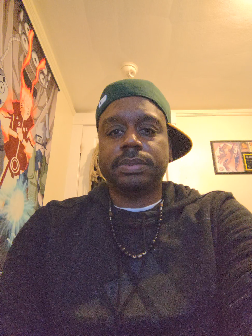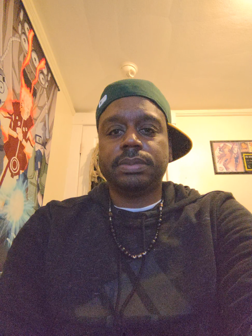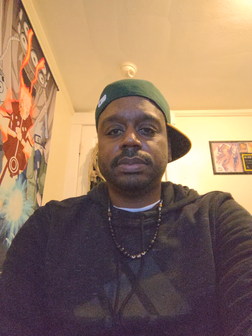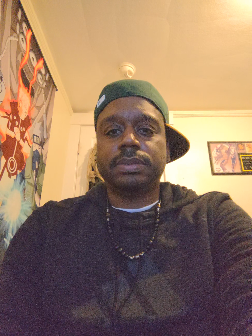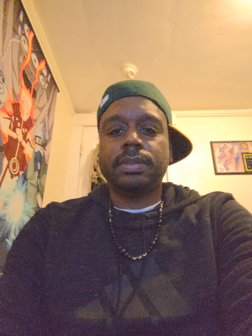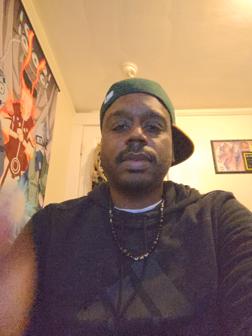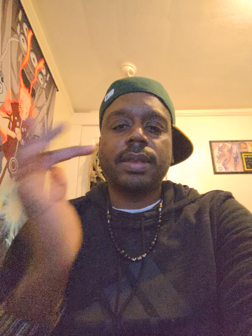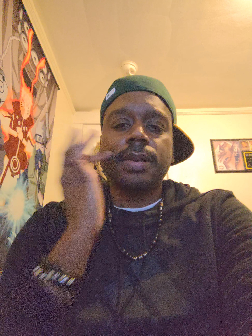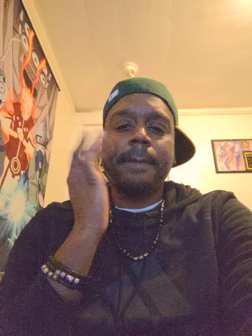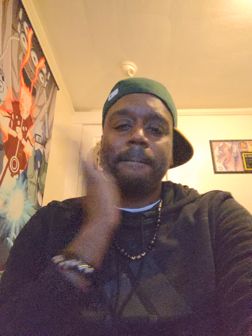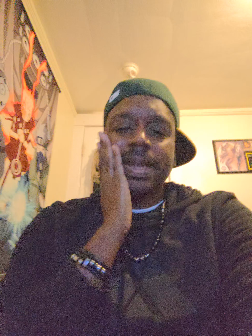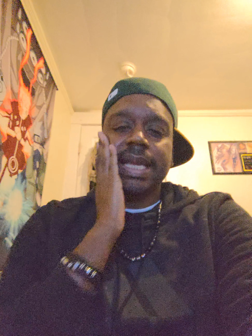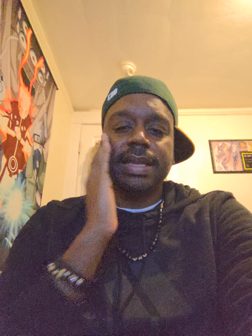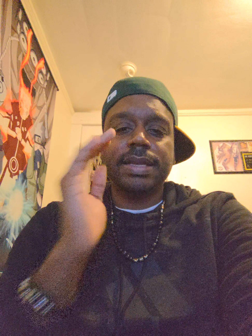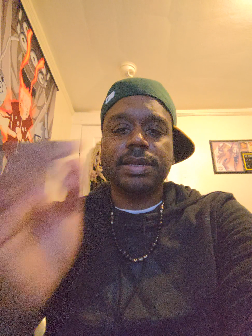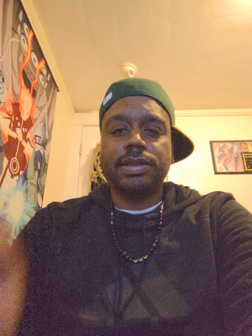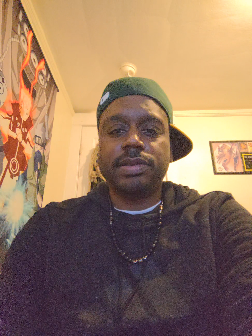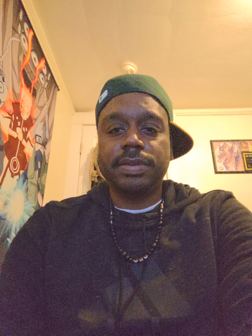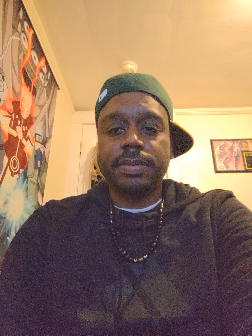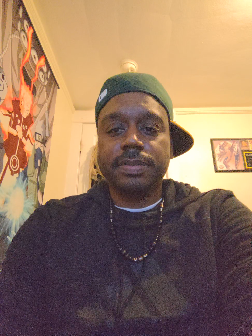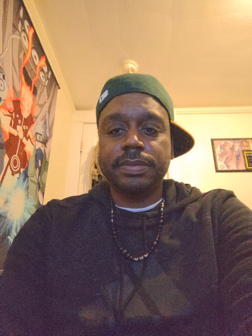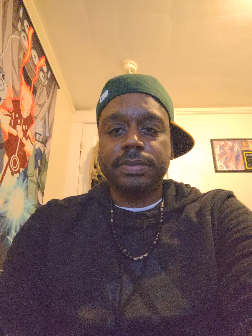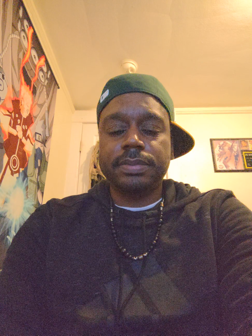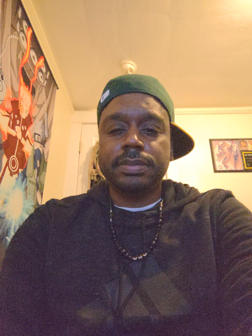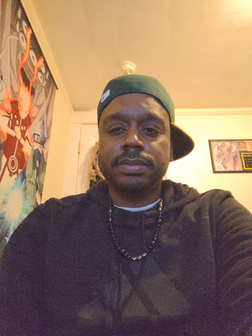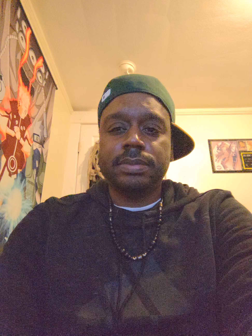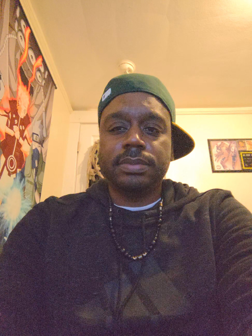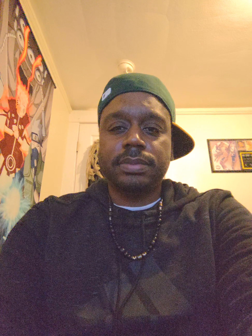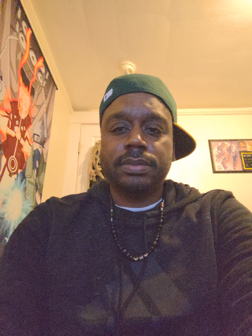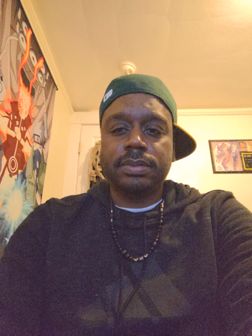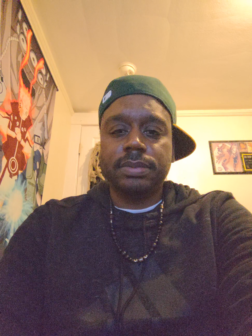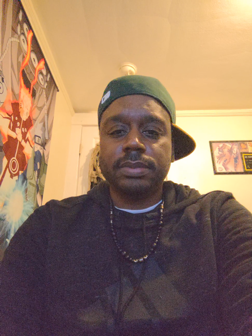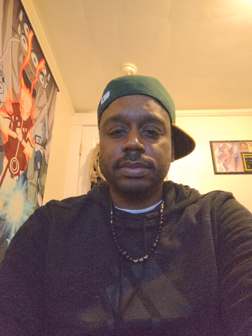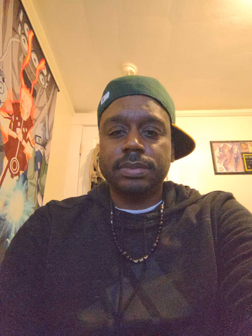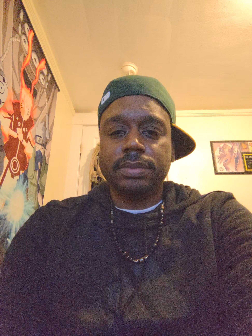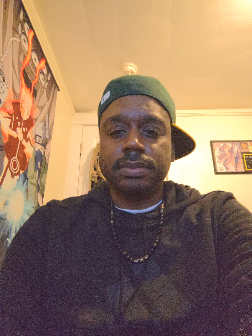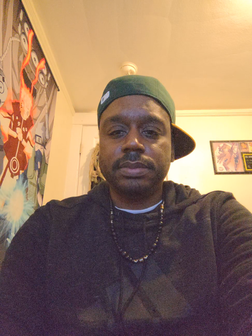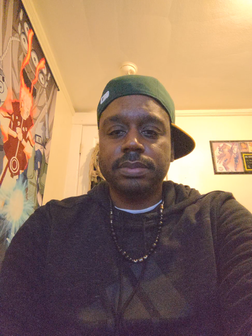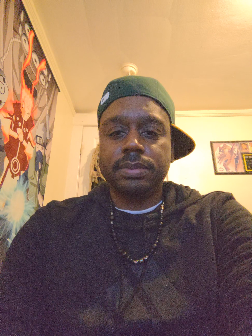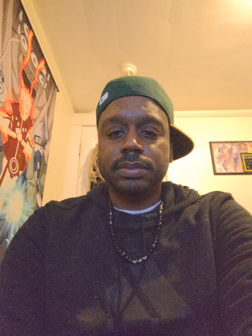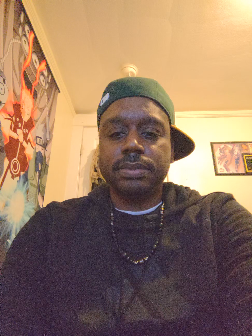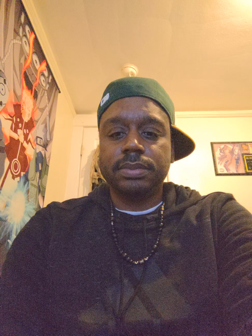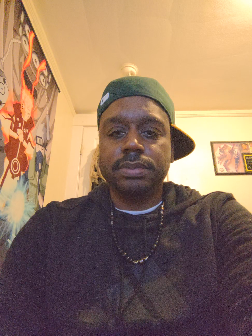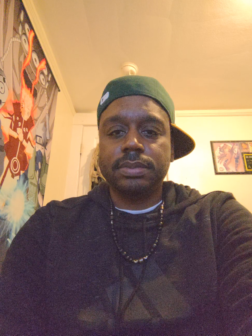bee